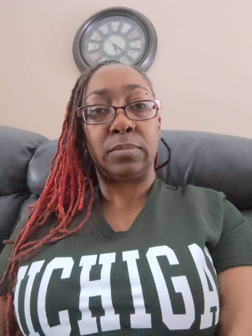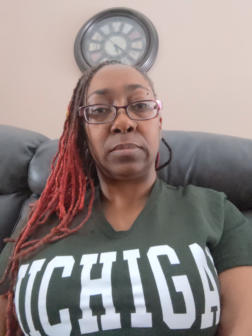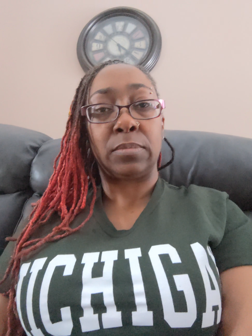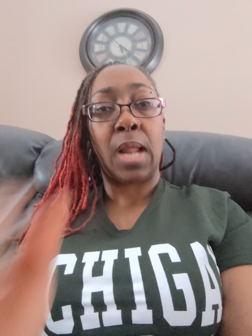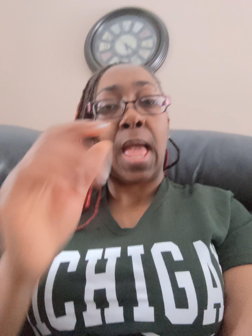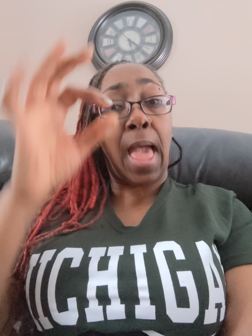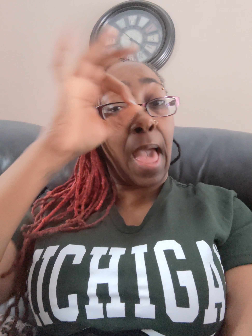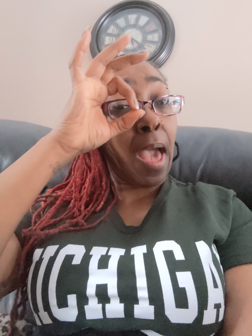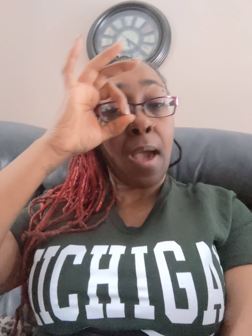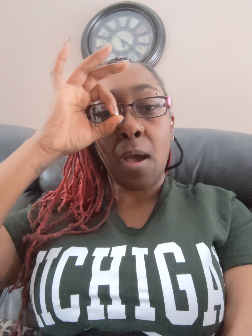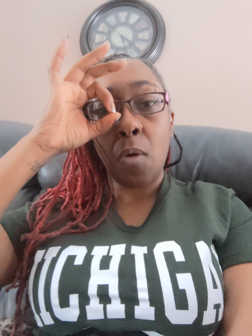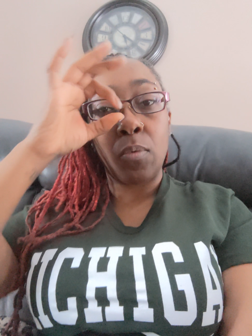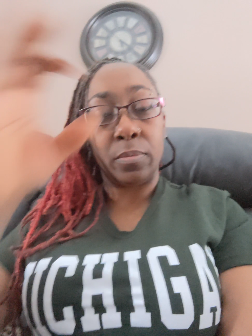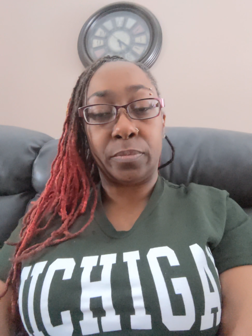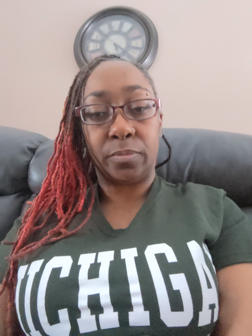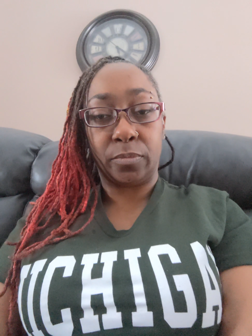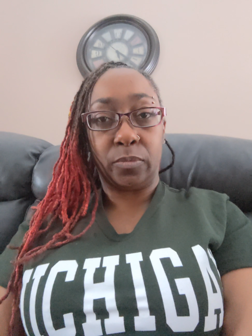owl